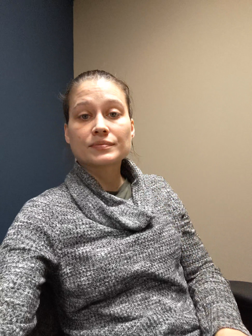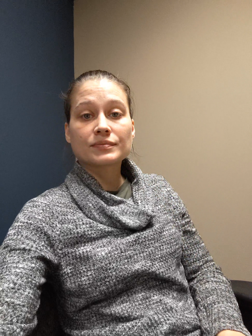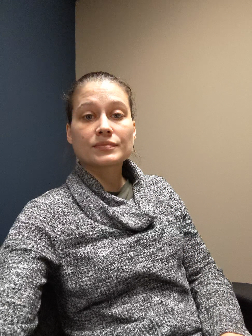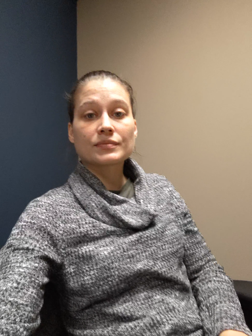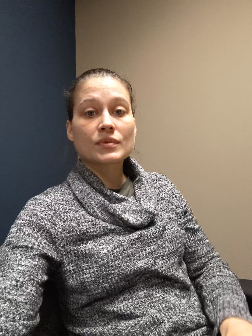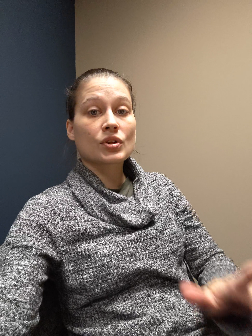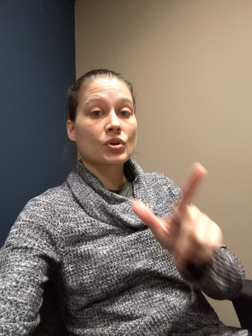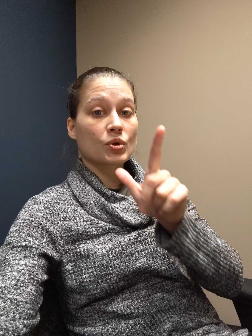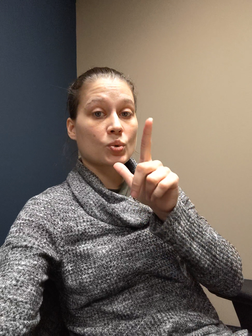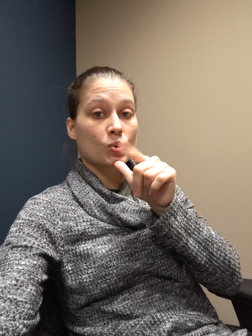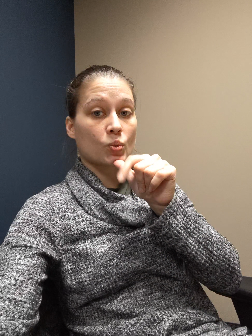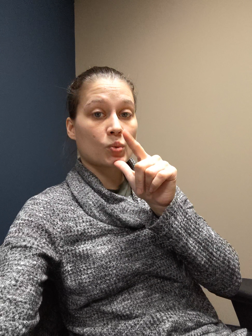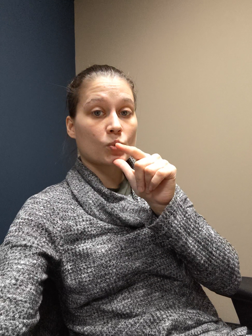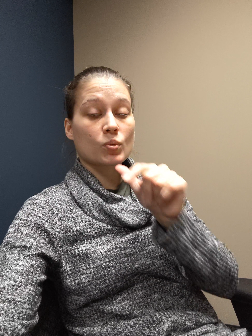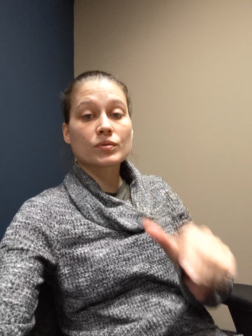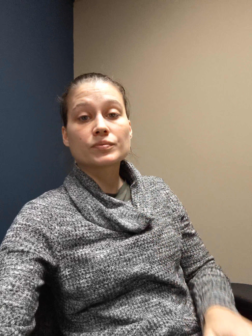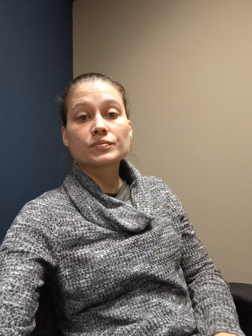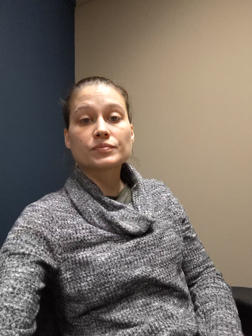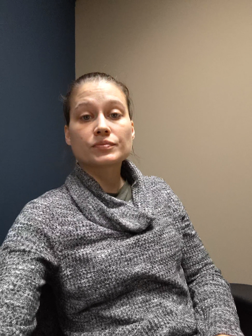who